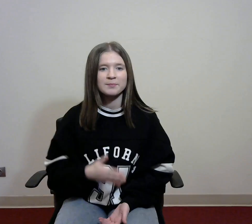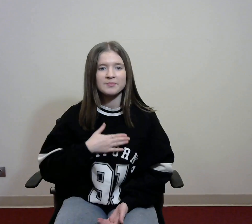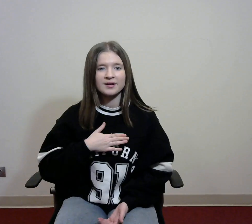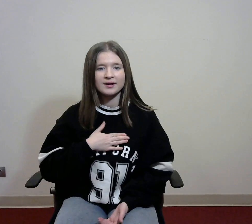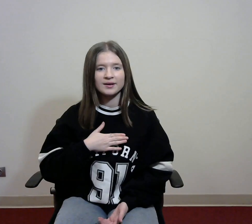mən